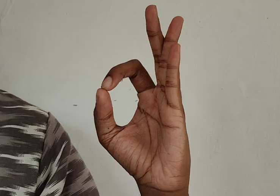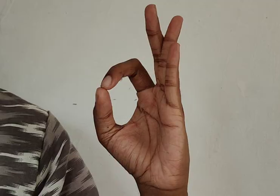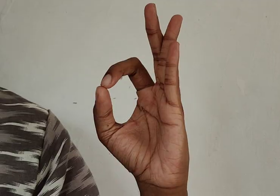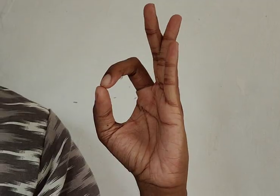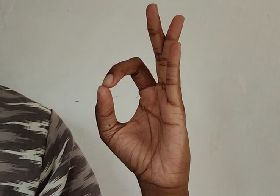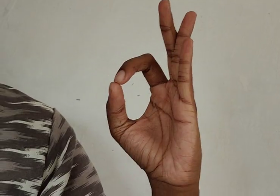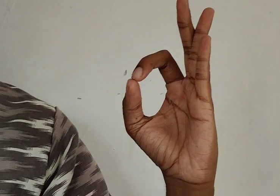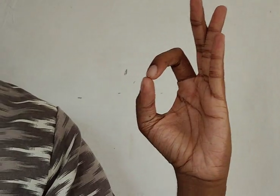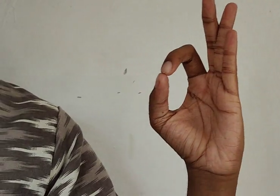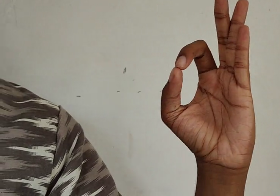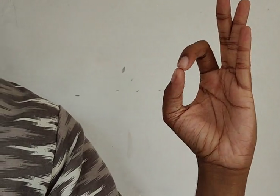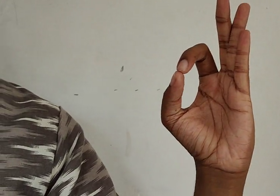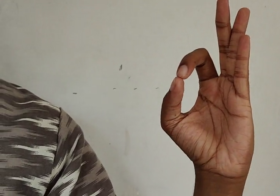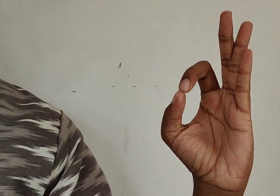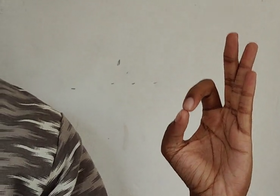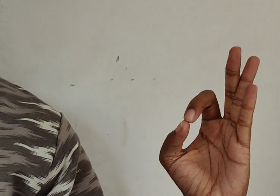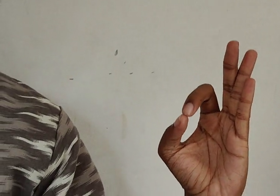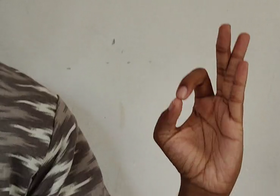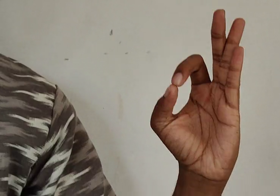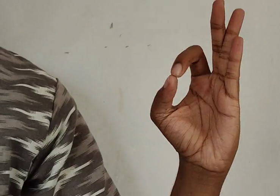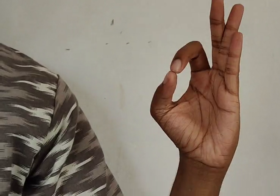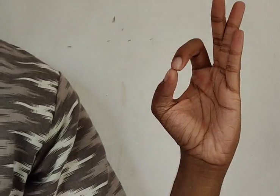ഔ